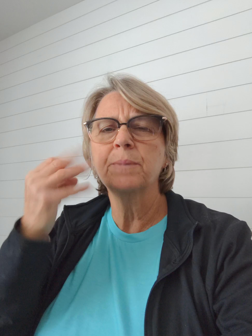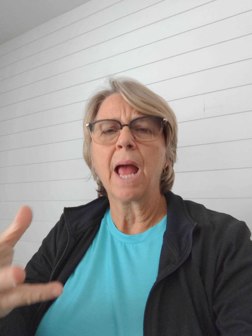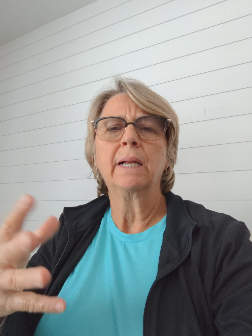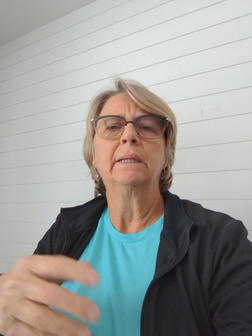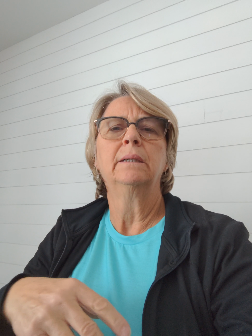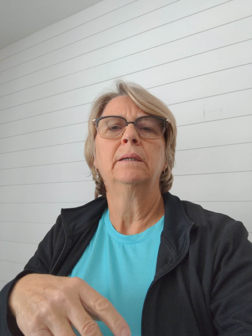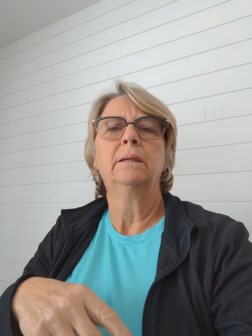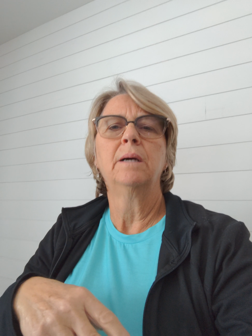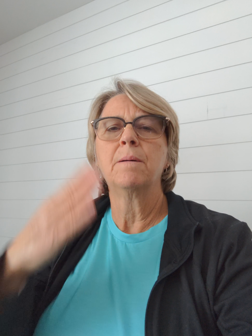many